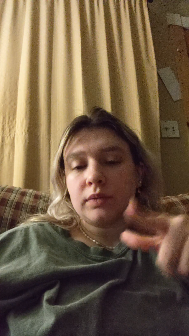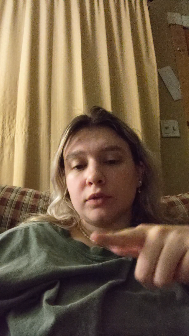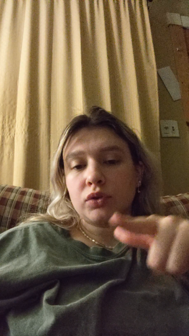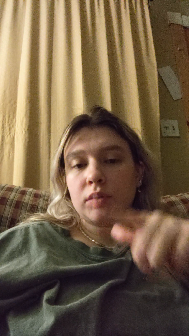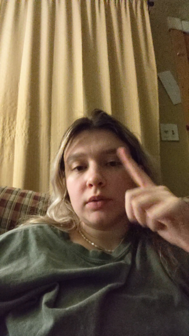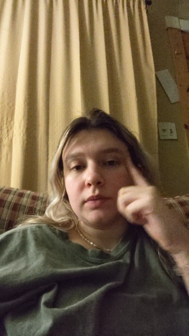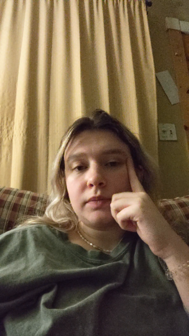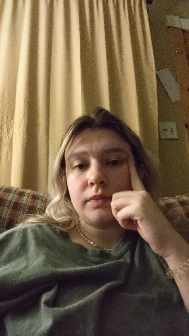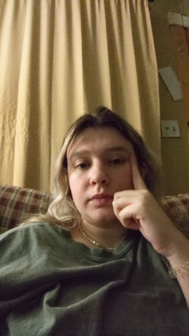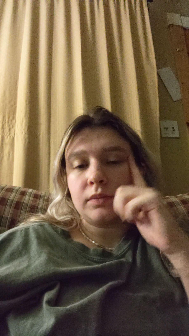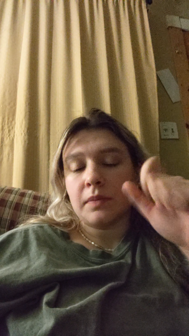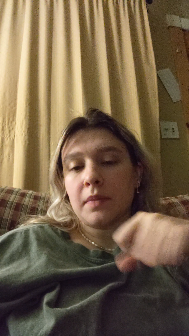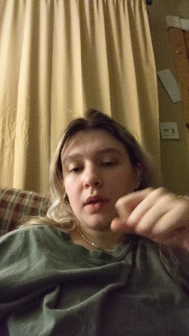bicycle